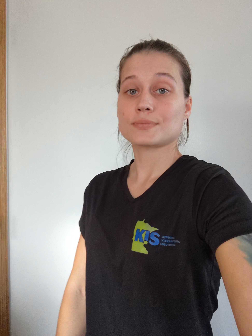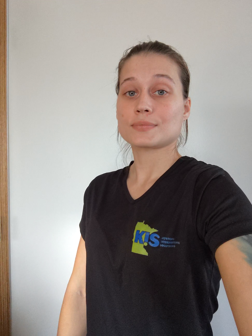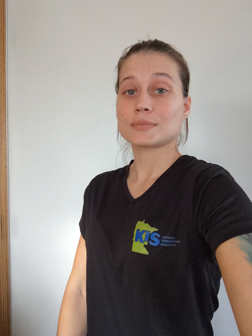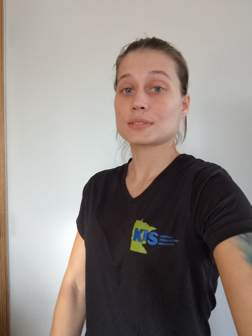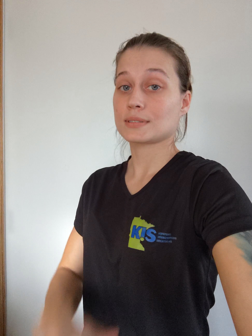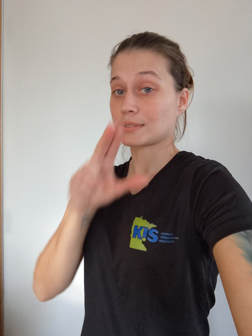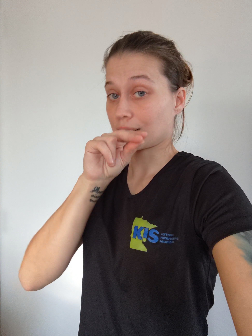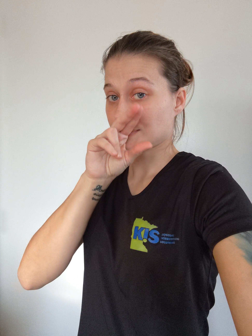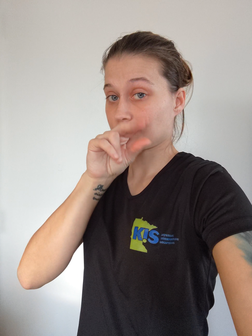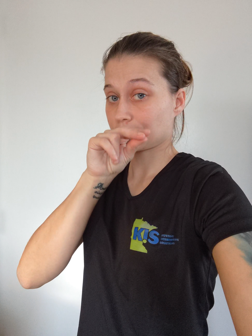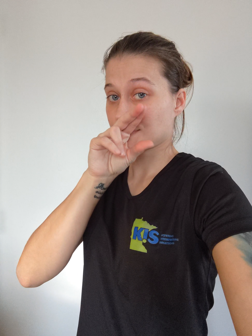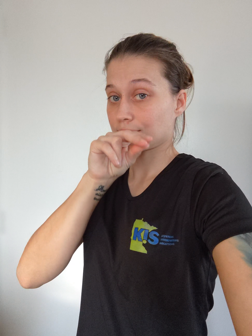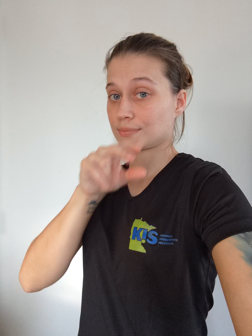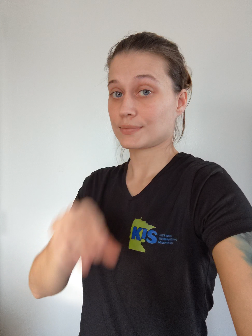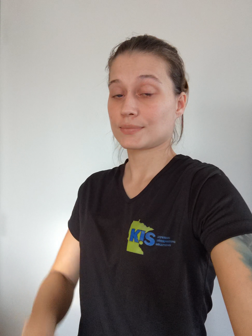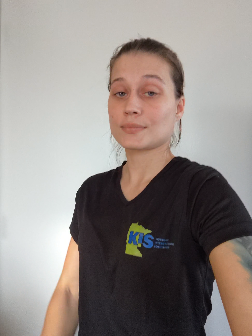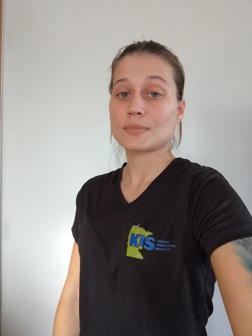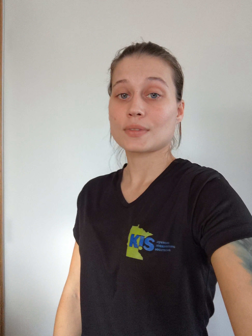duck